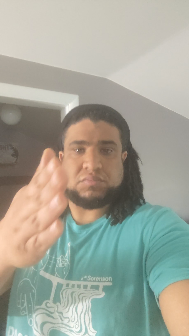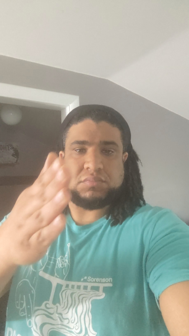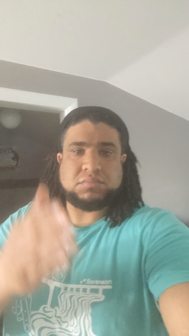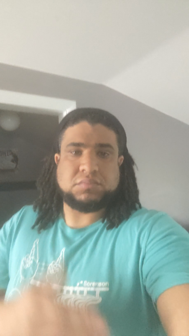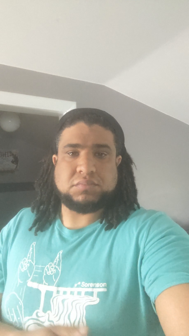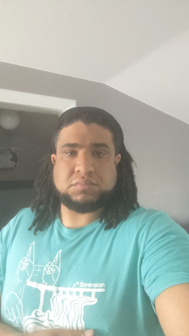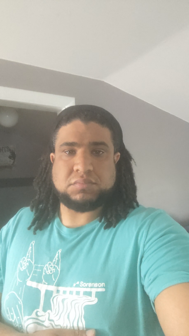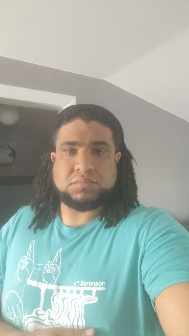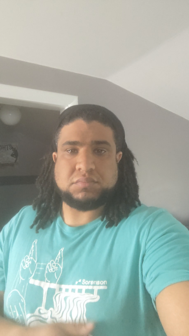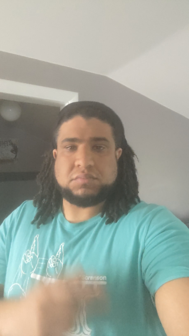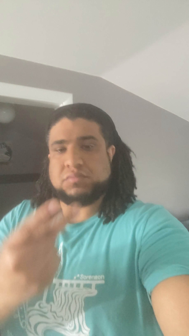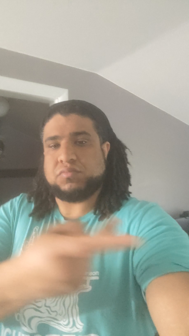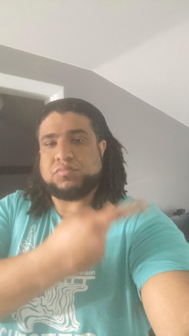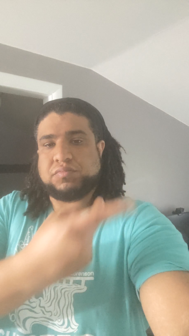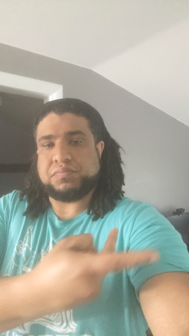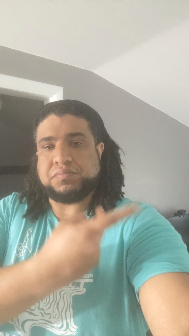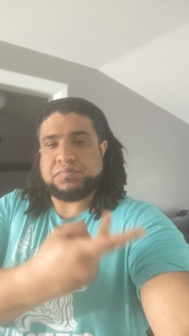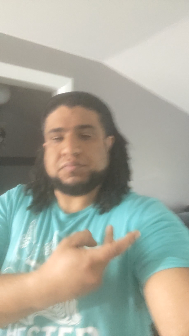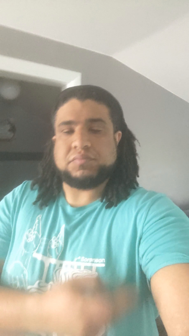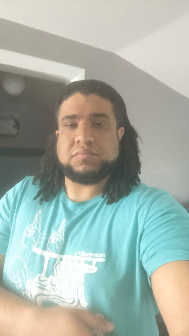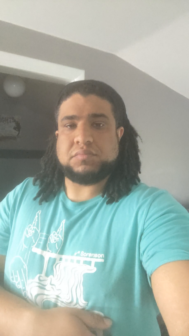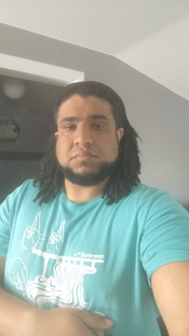sheep